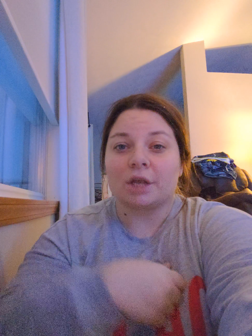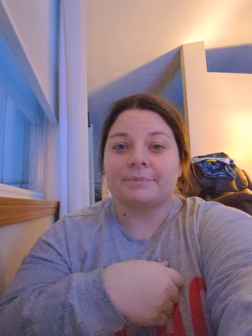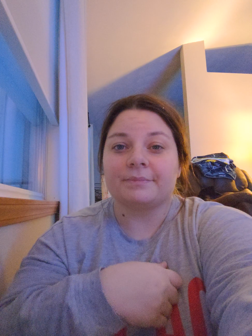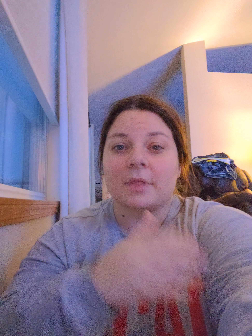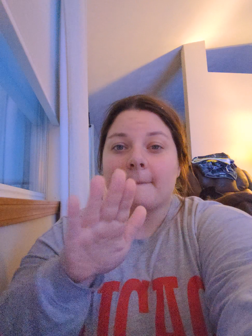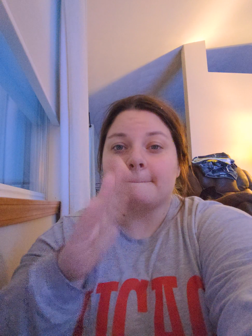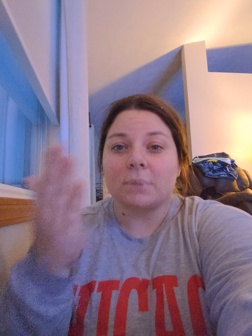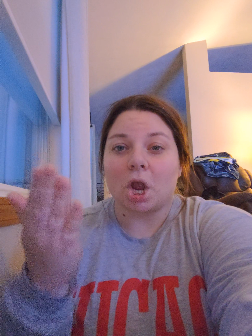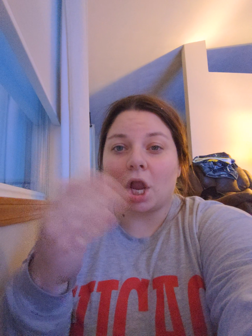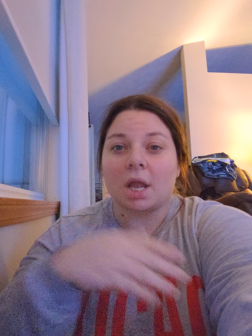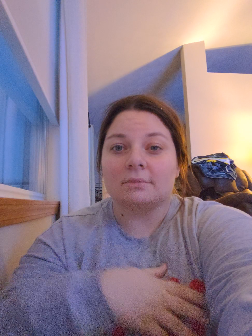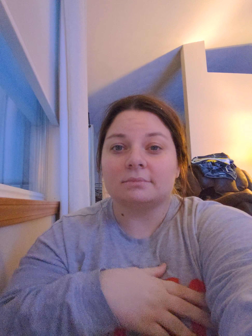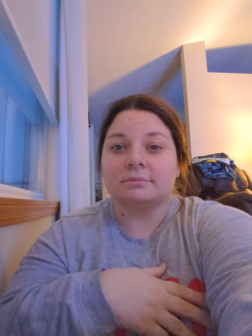book